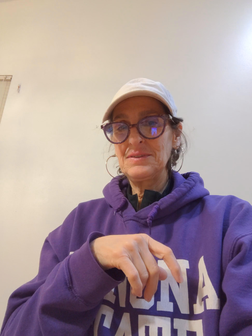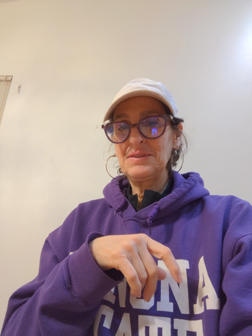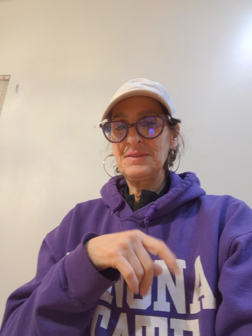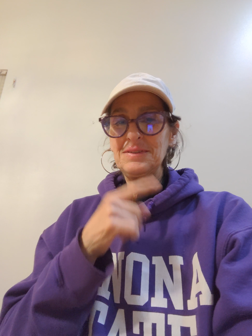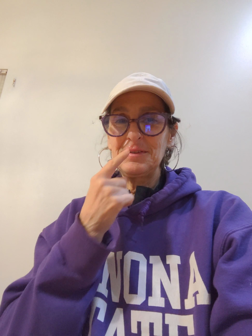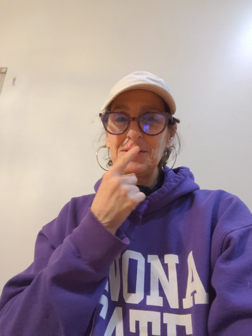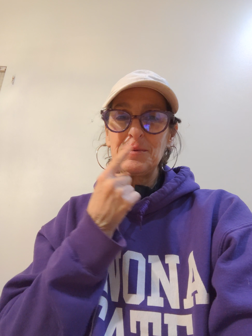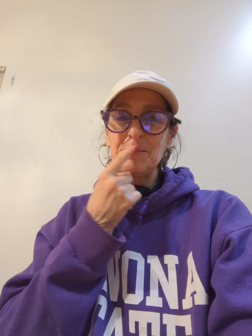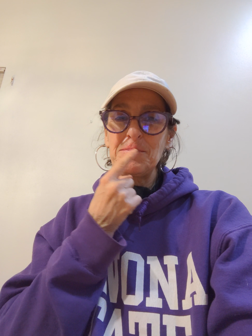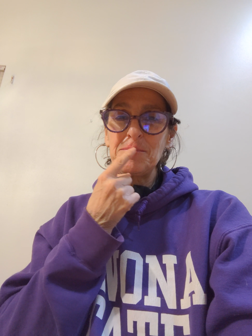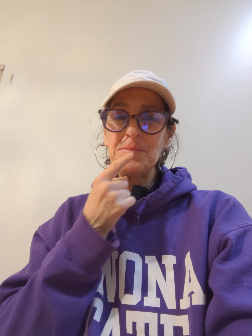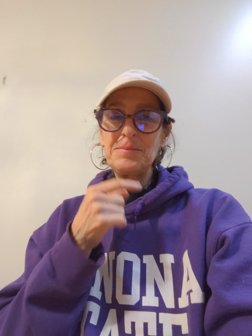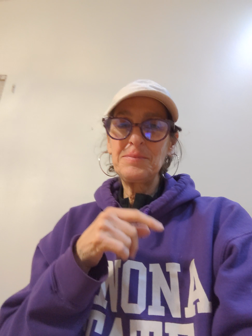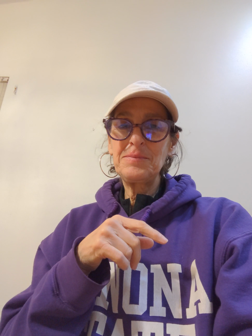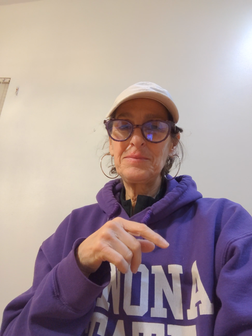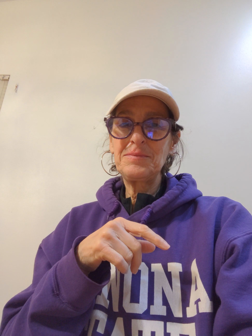lips